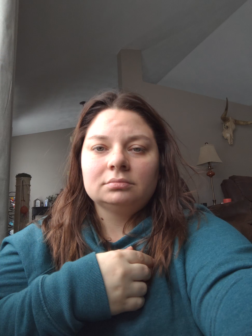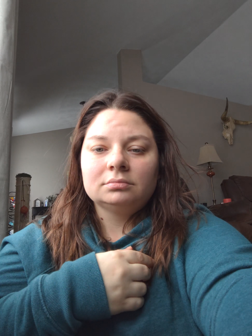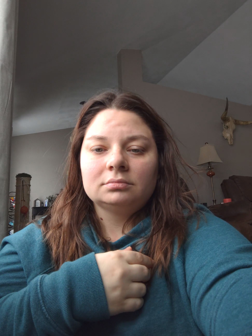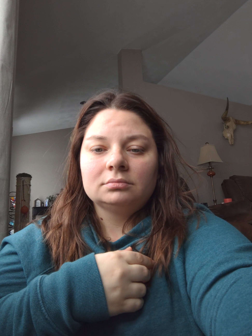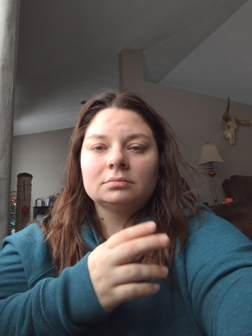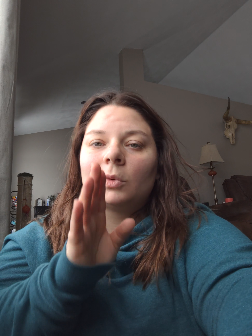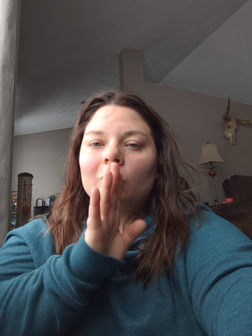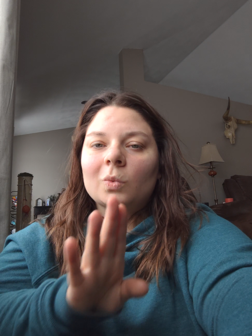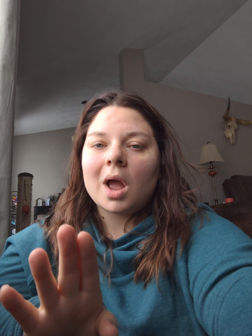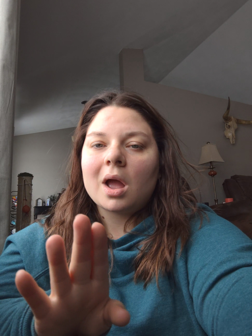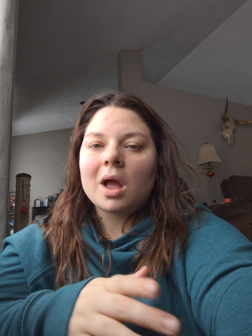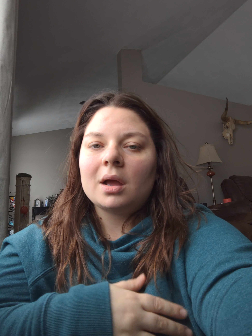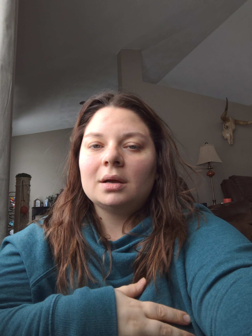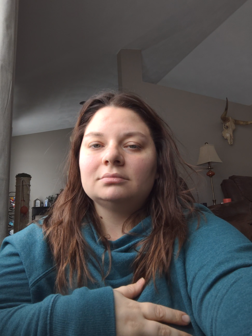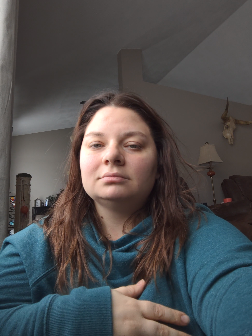quiet